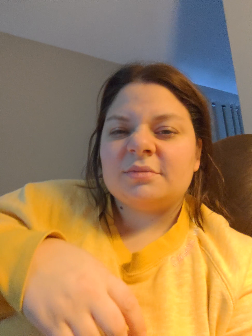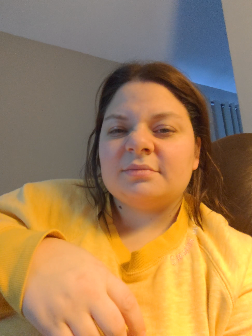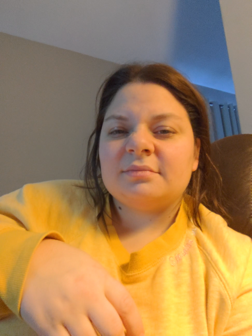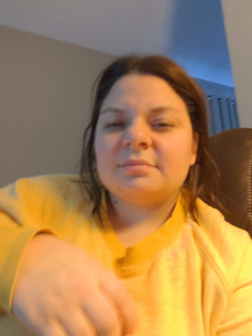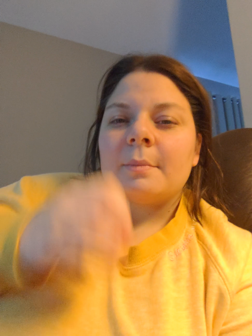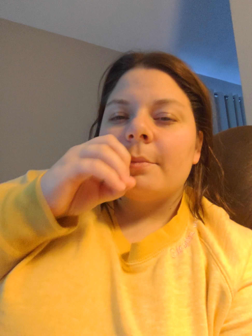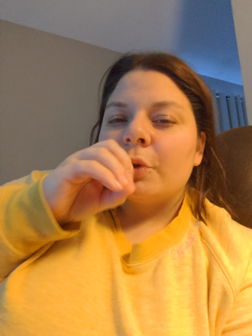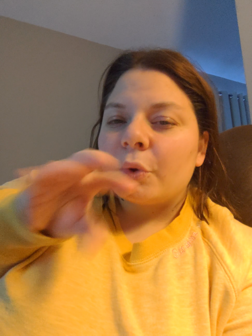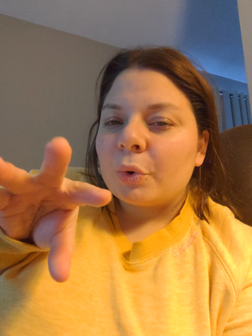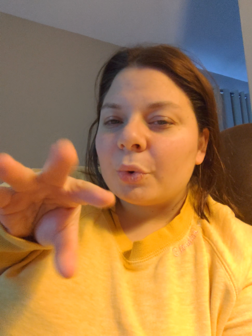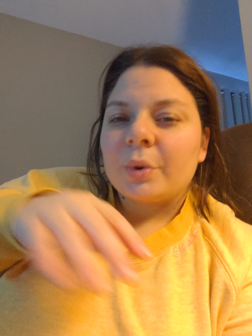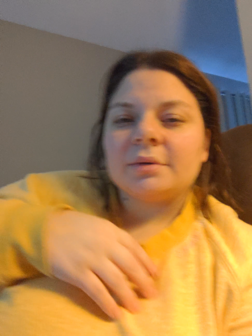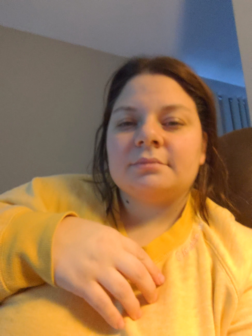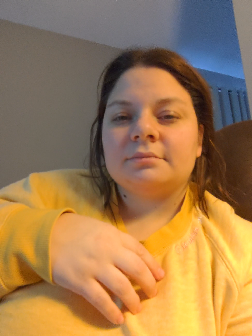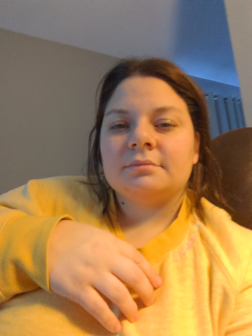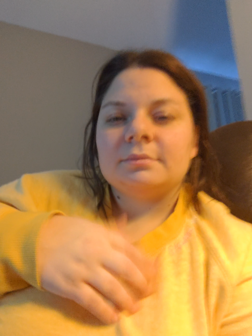blow